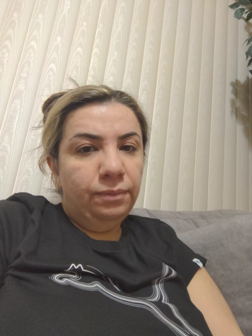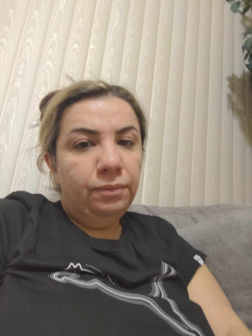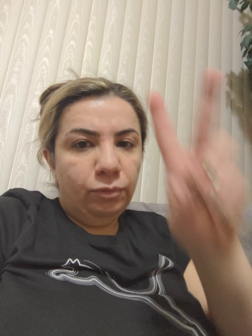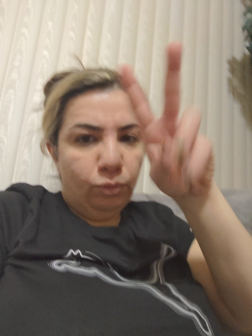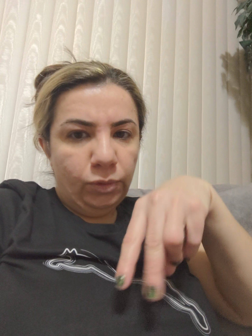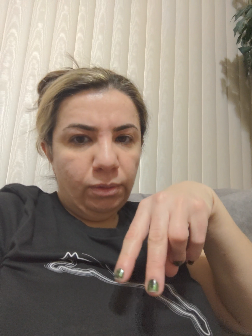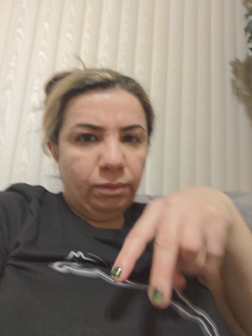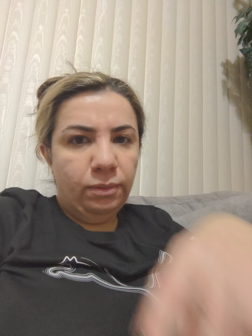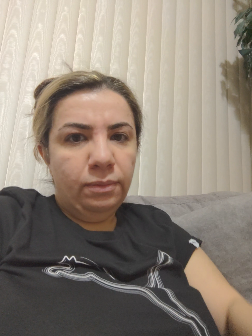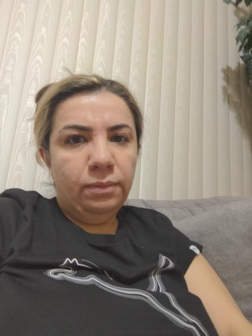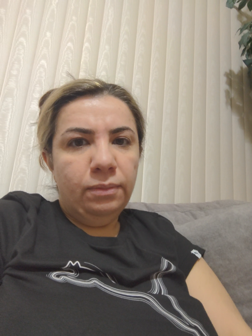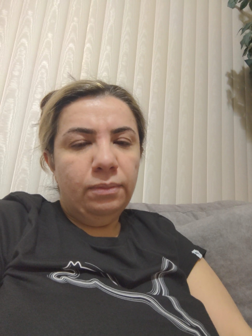read